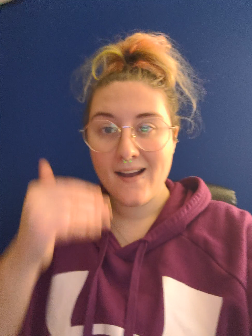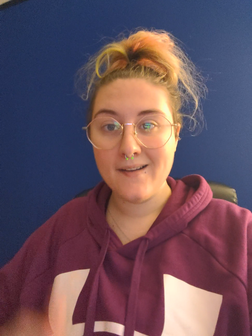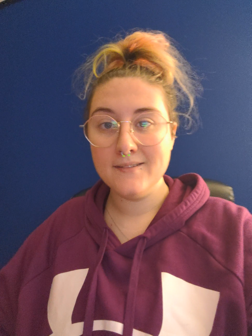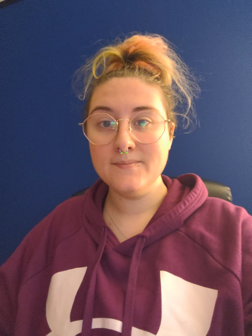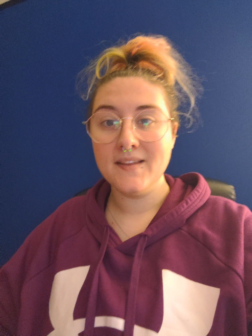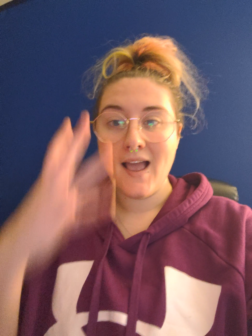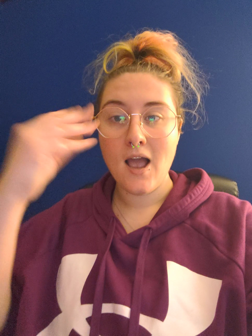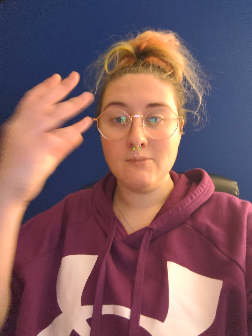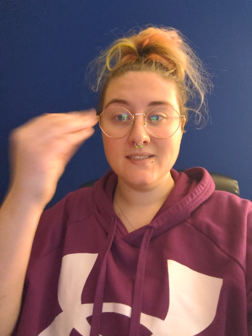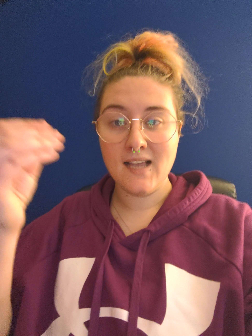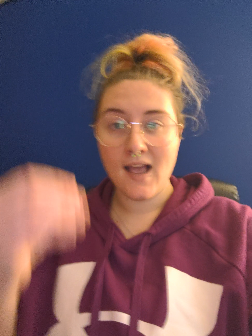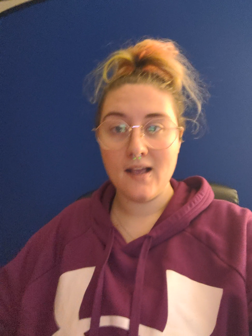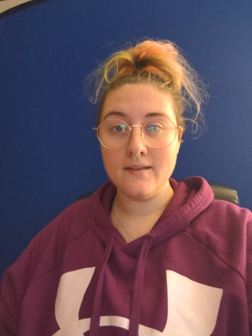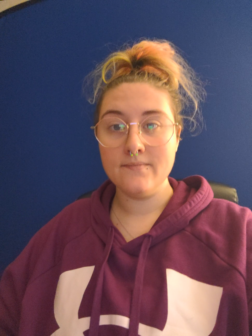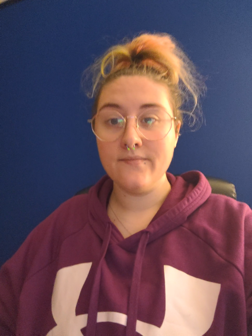outside